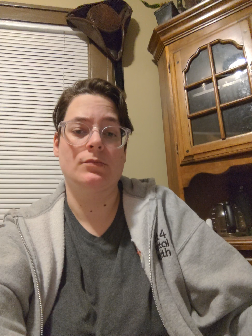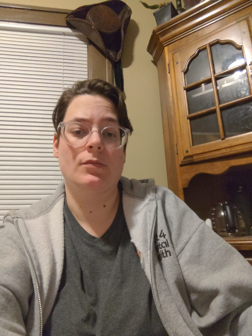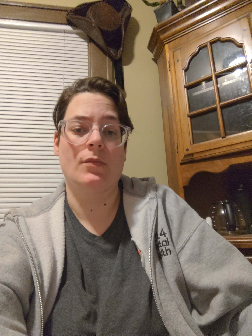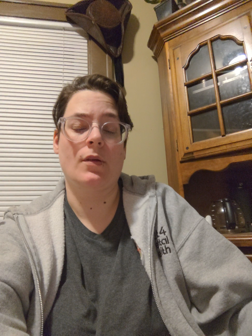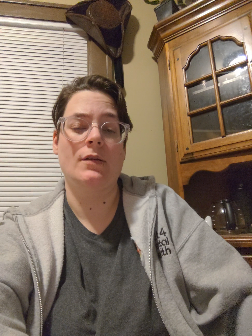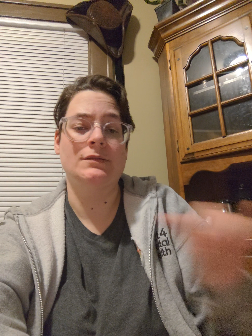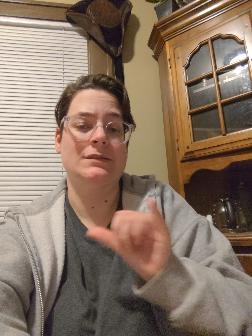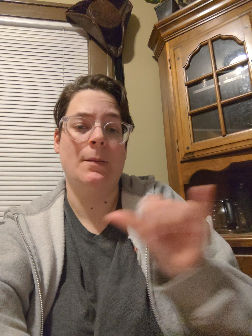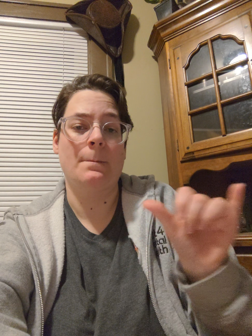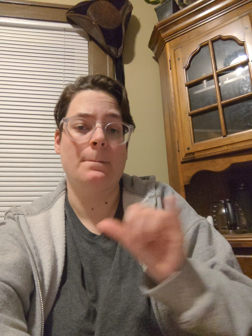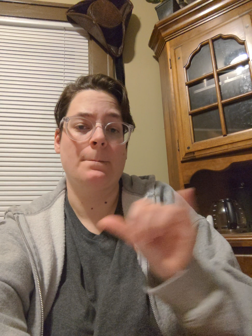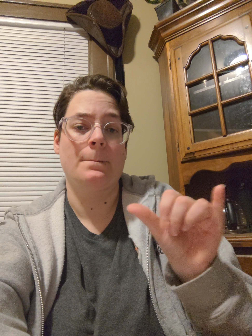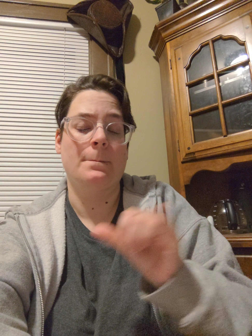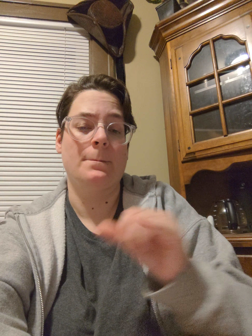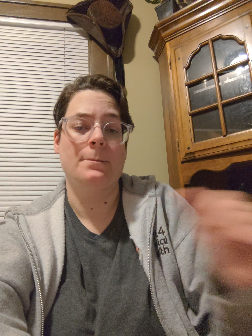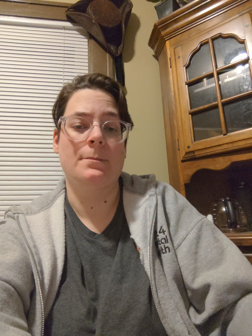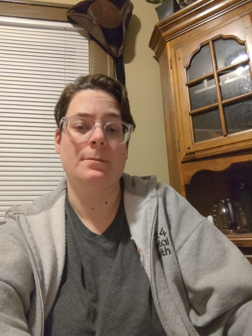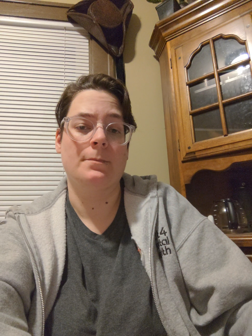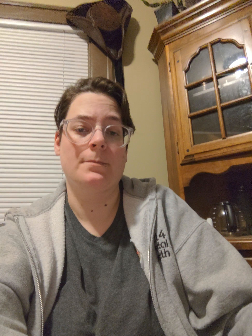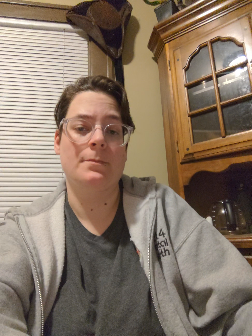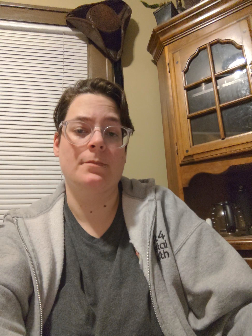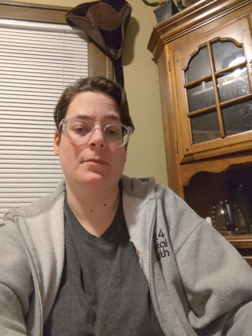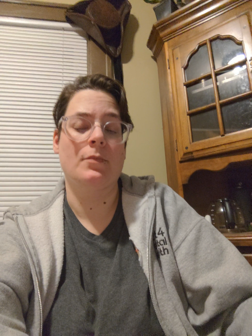same